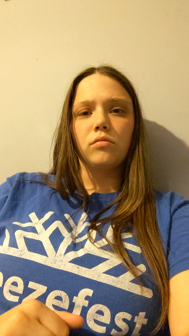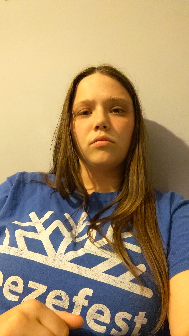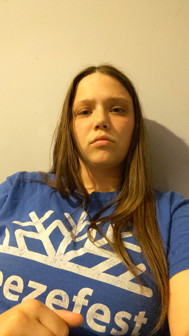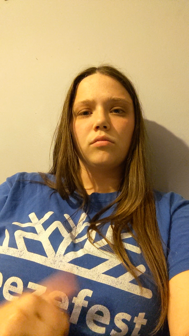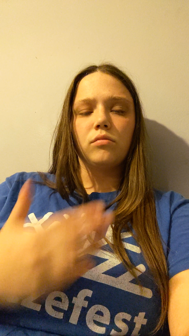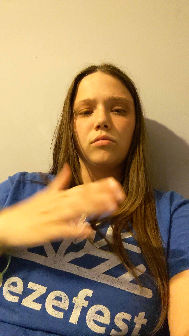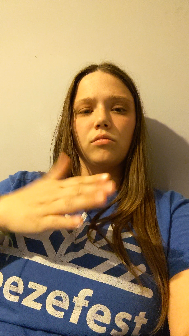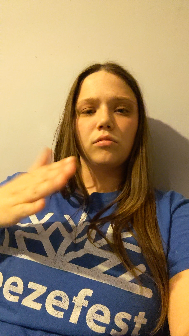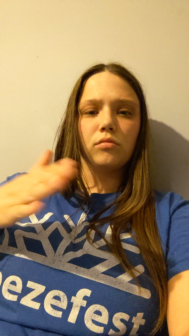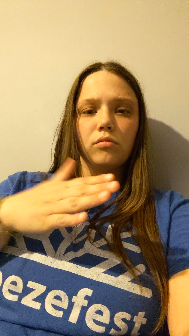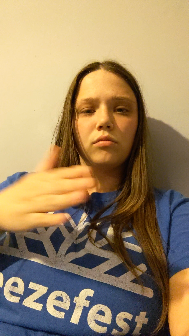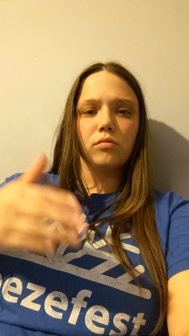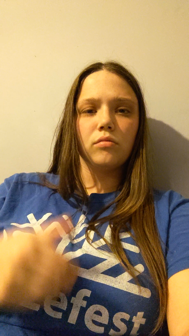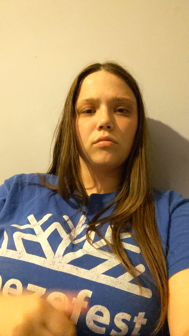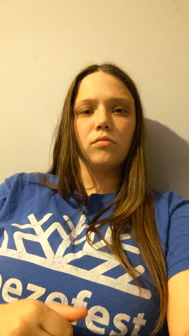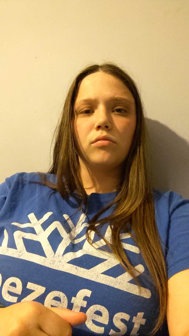cook